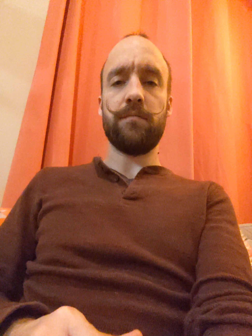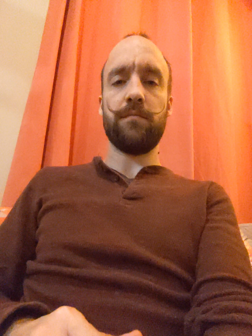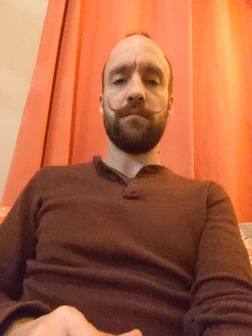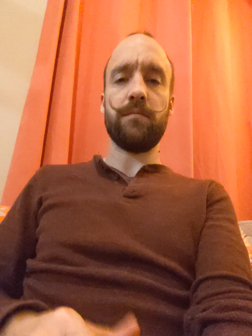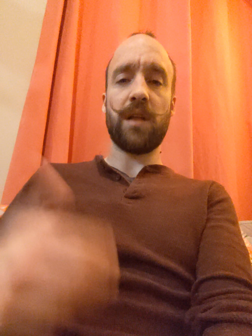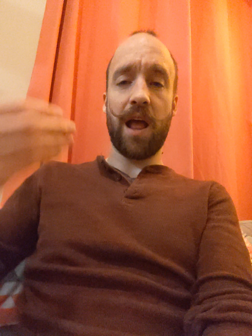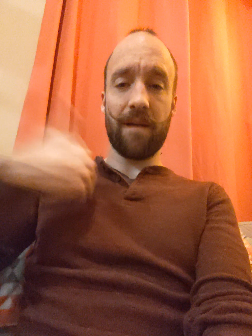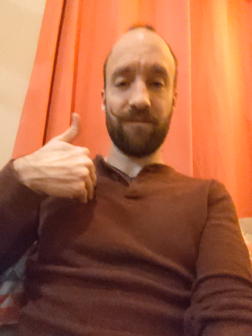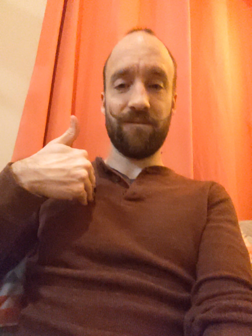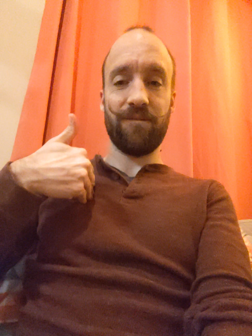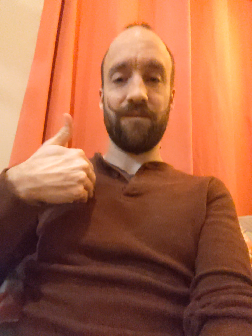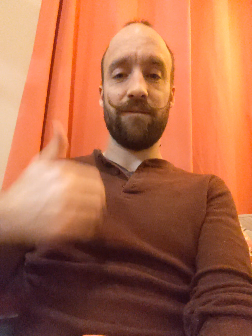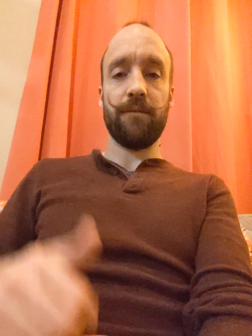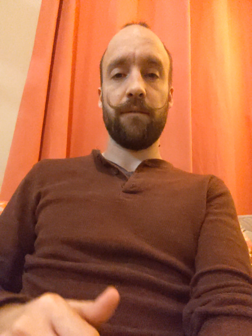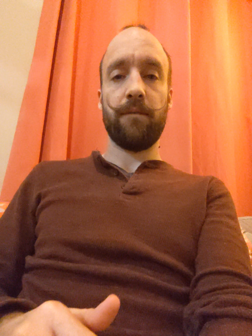have